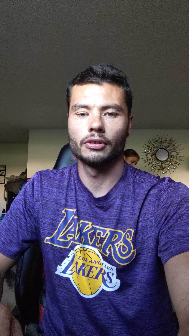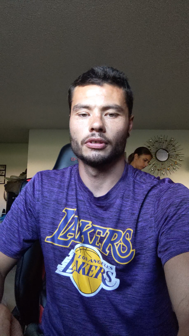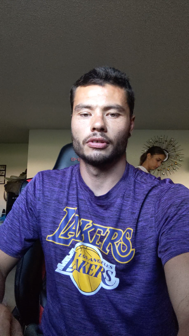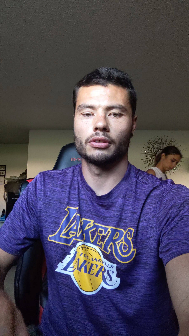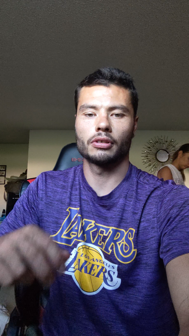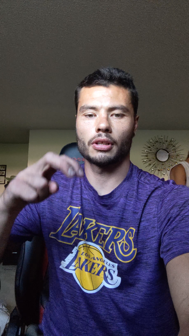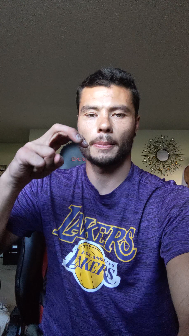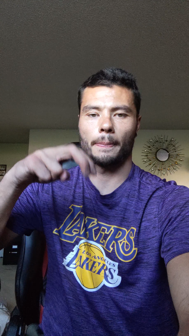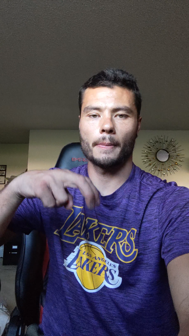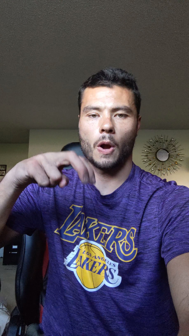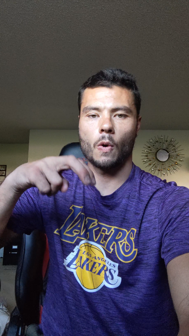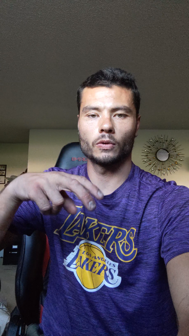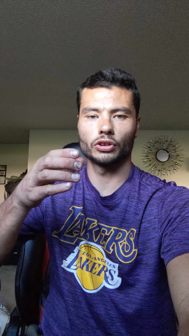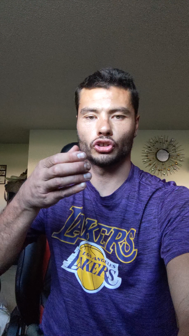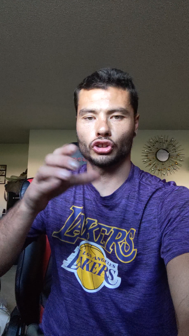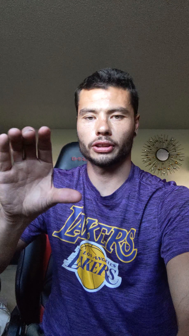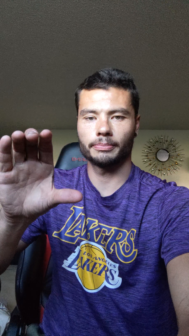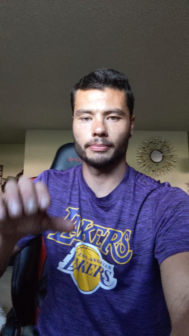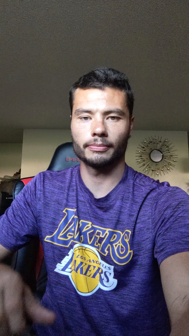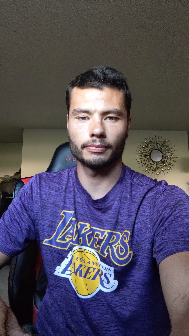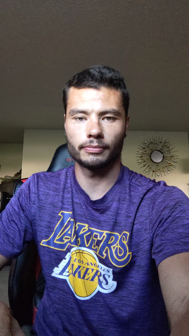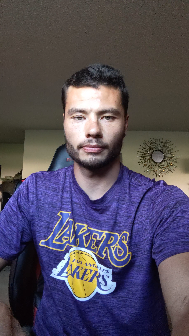potato chip